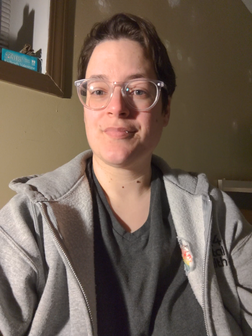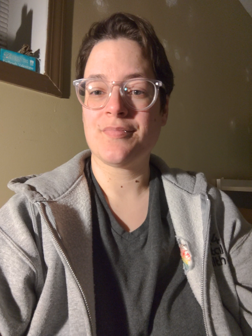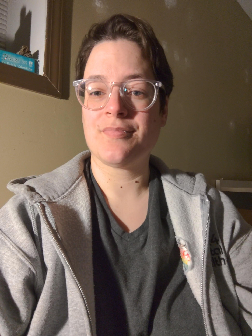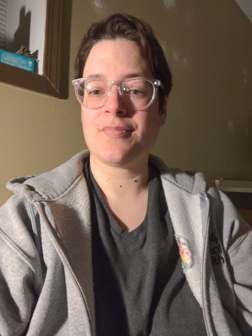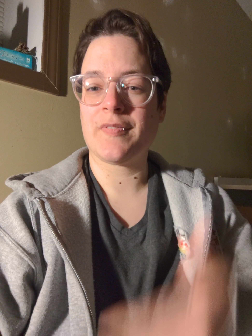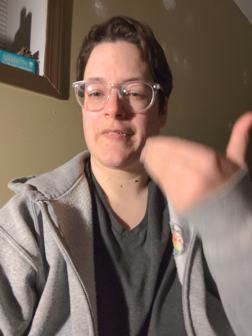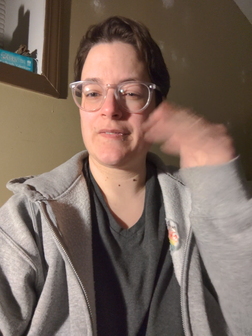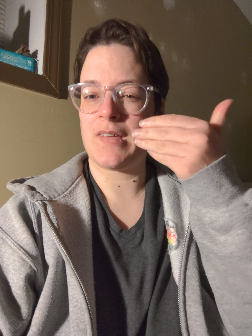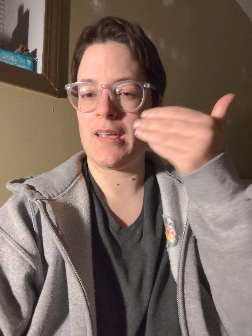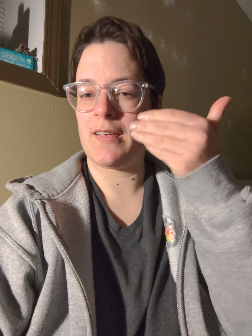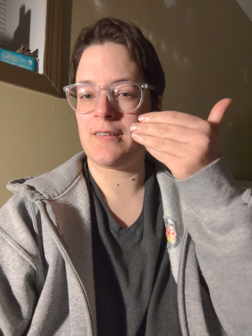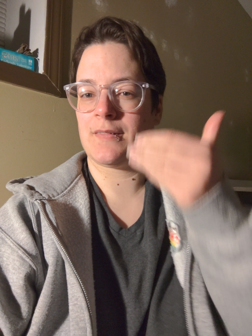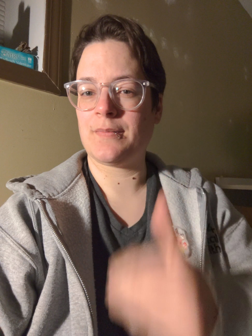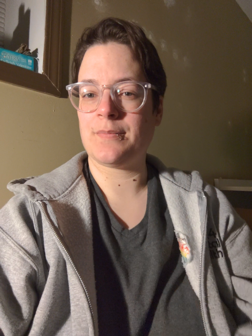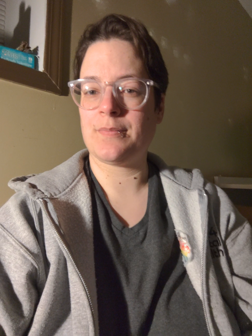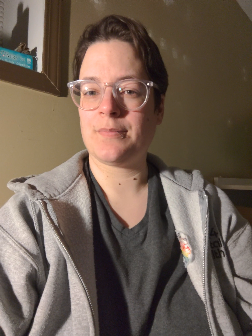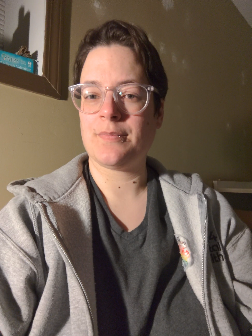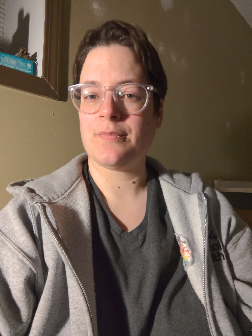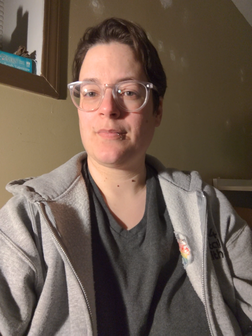flag